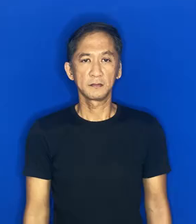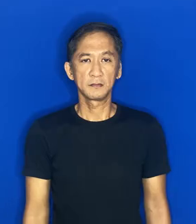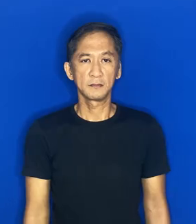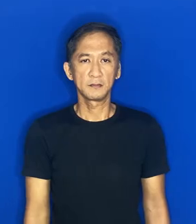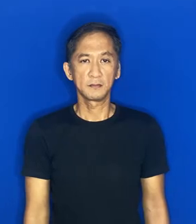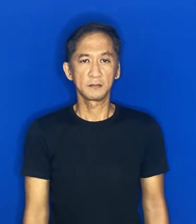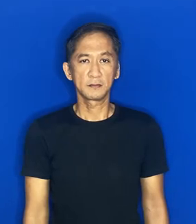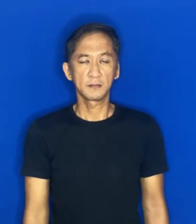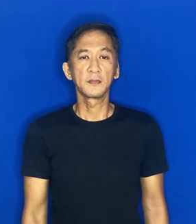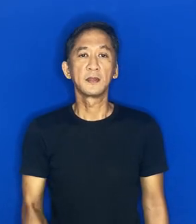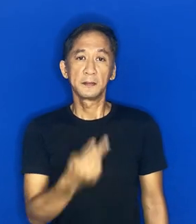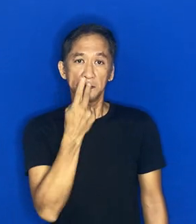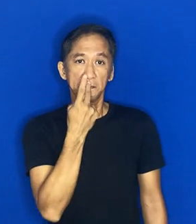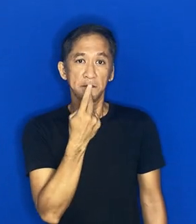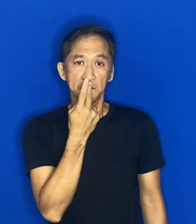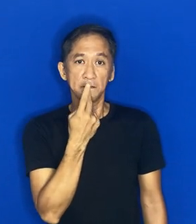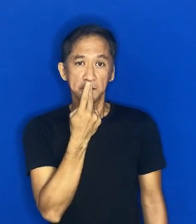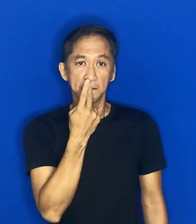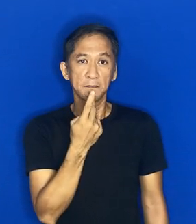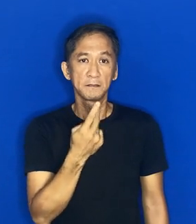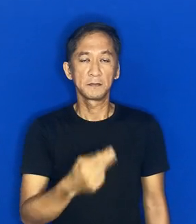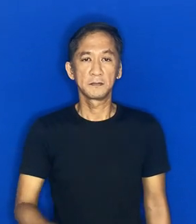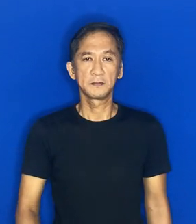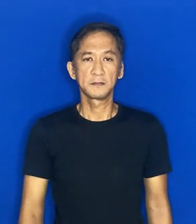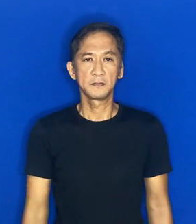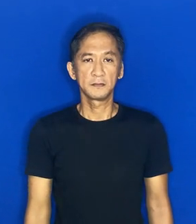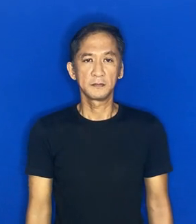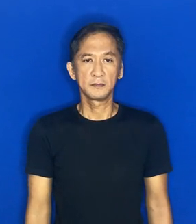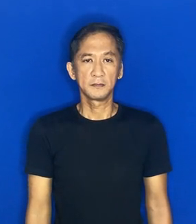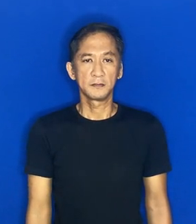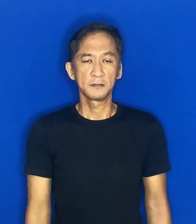pink